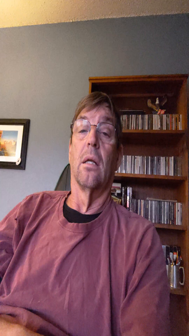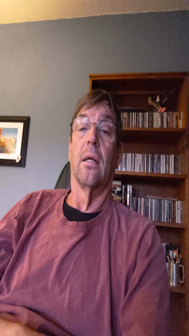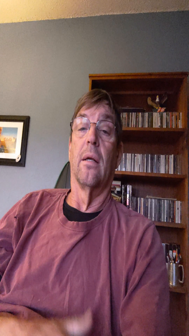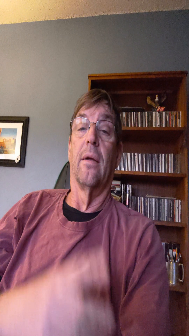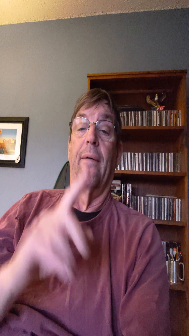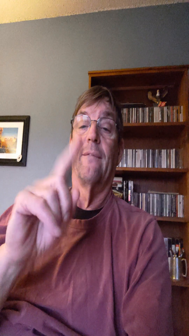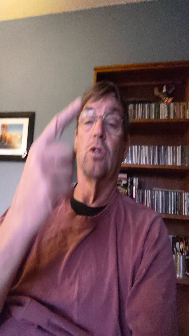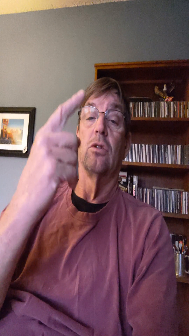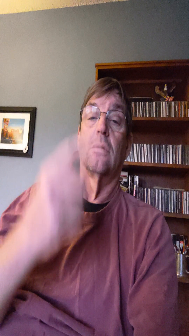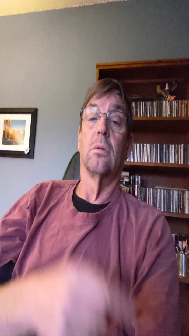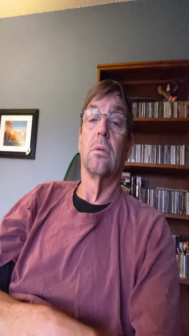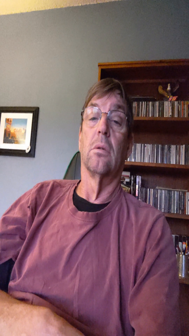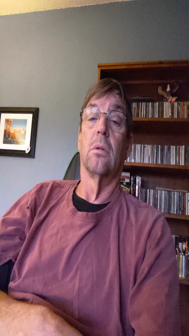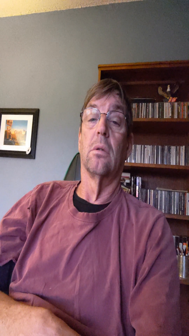first